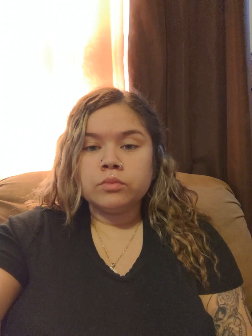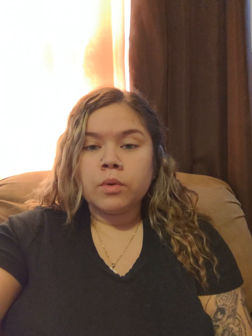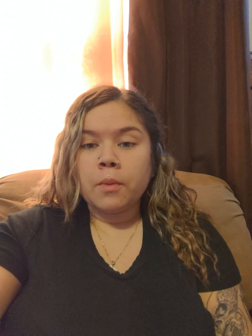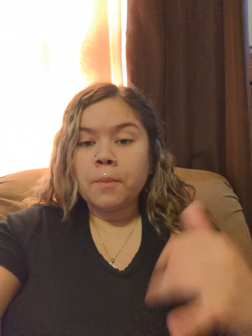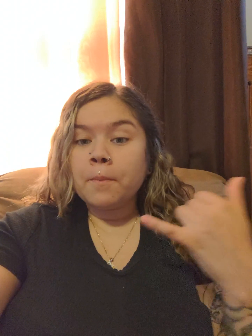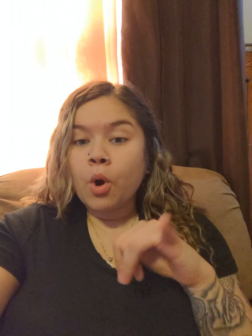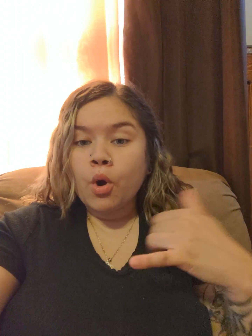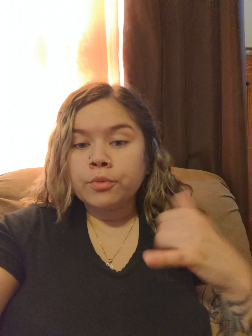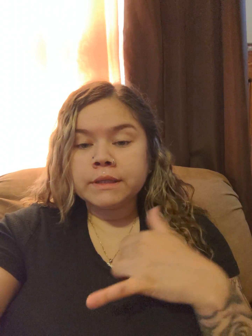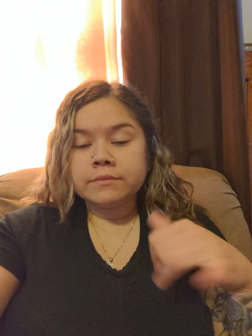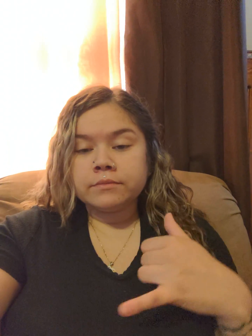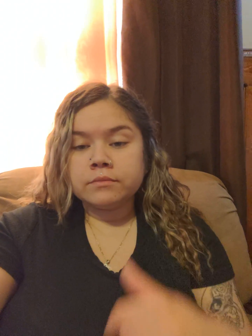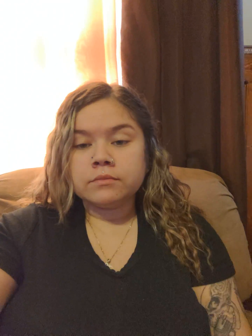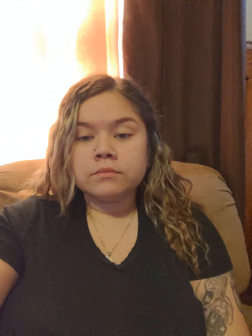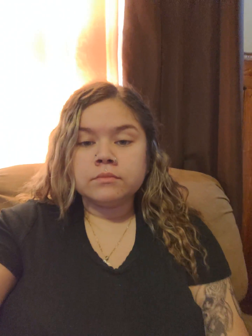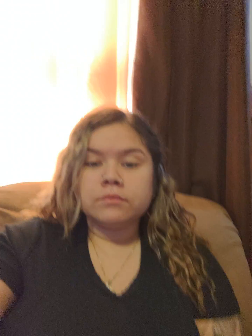party